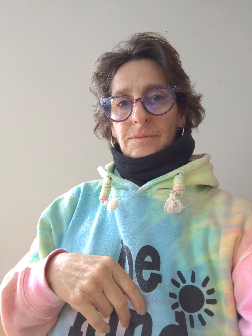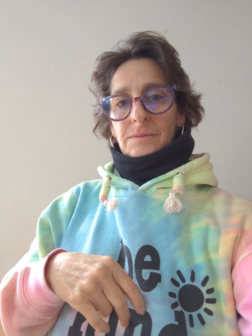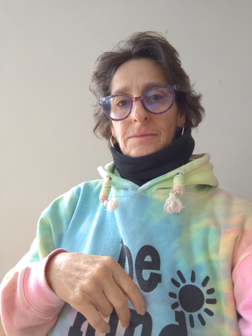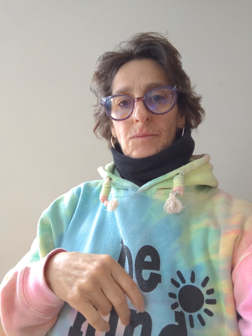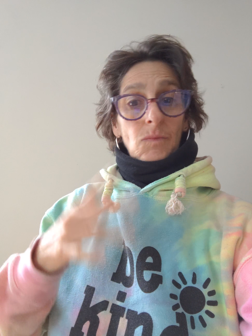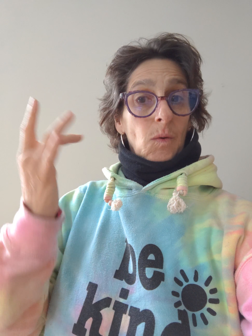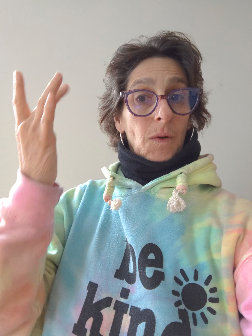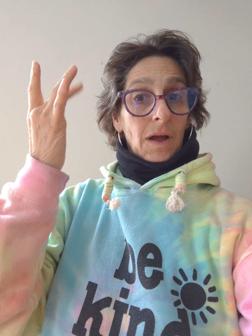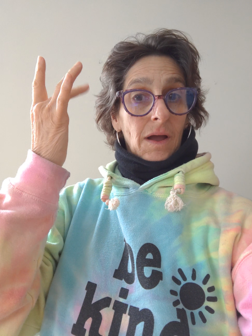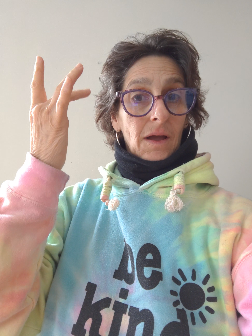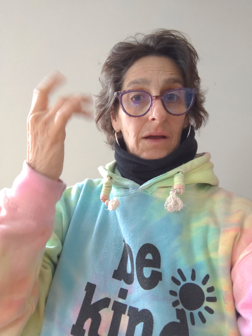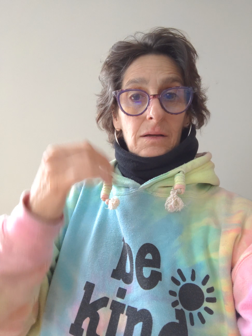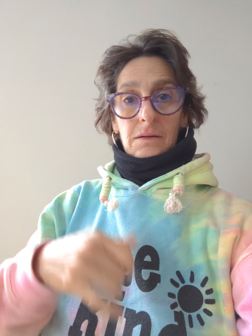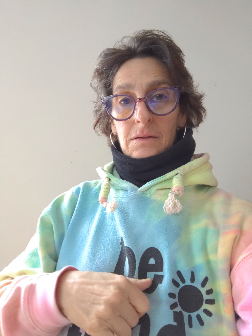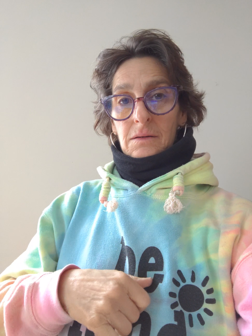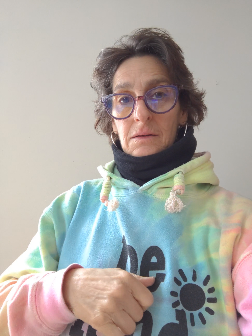why